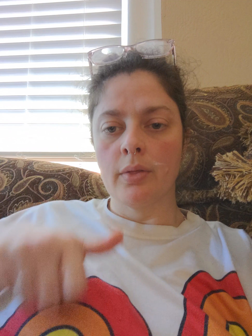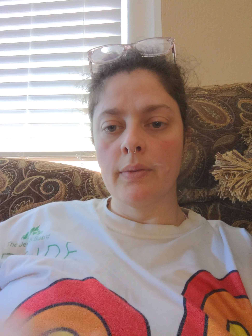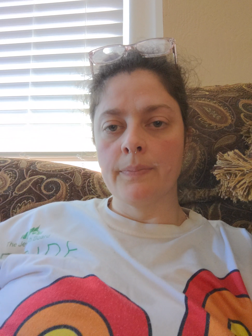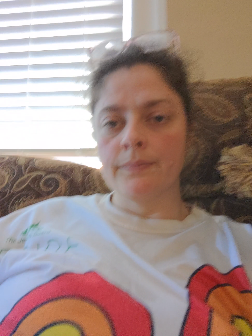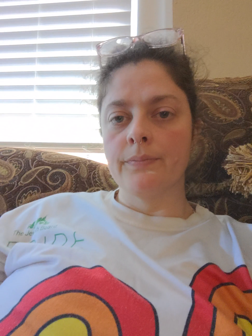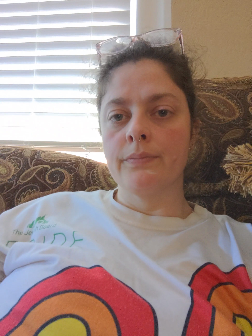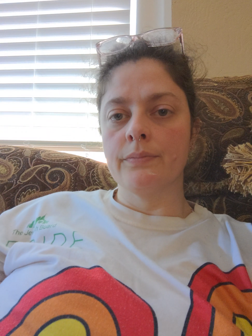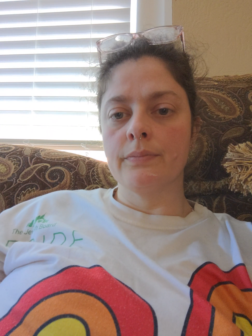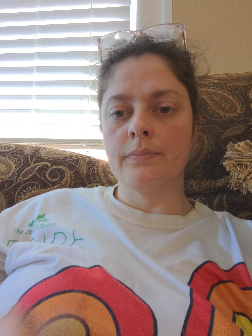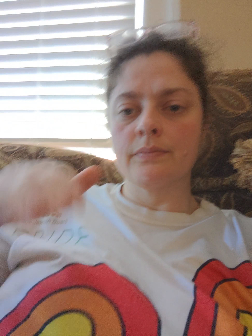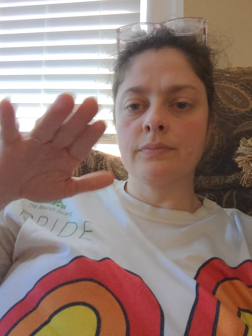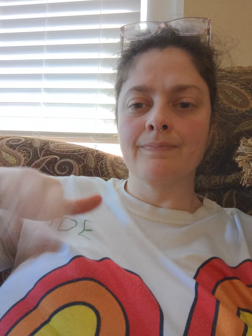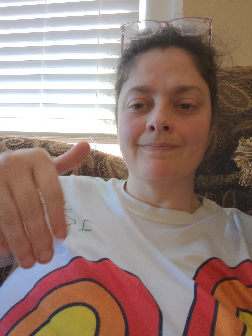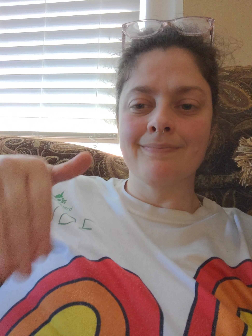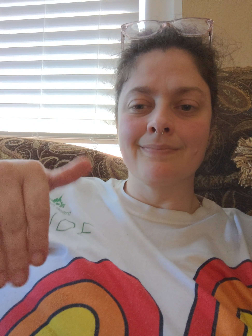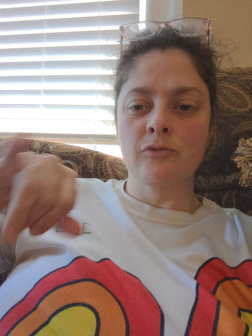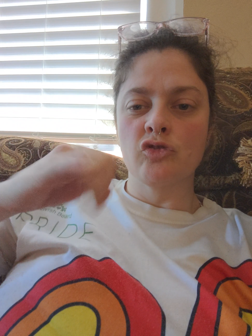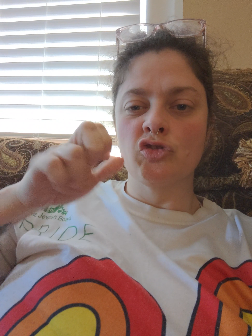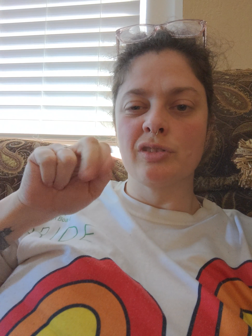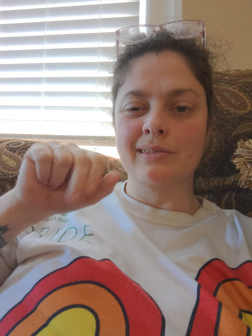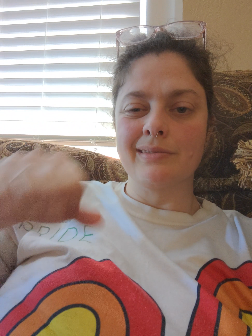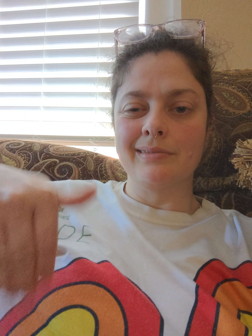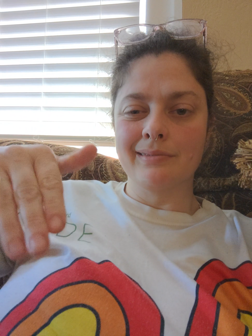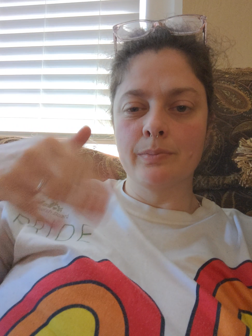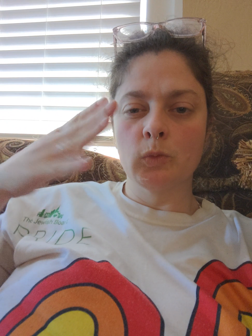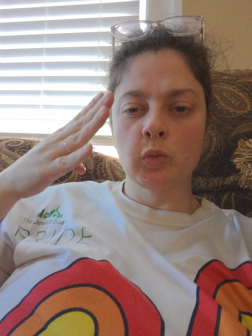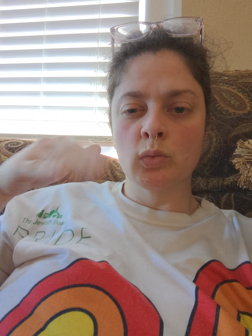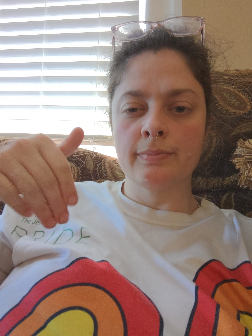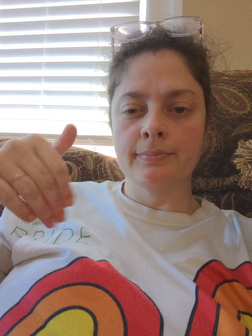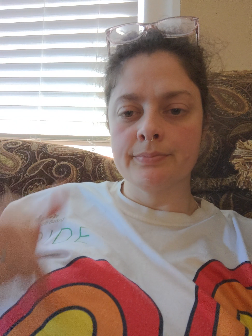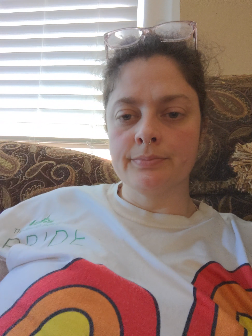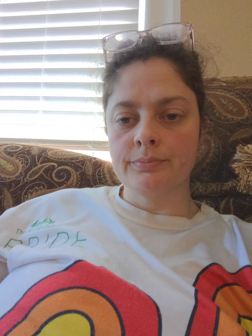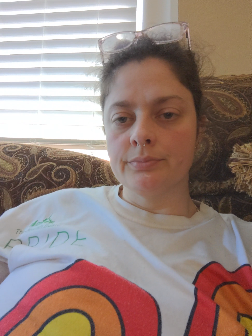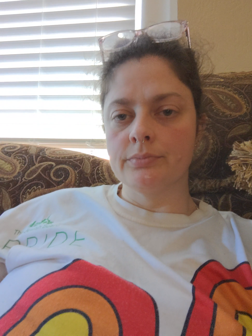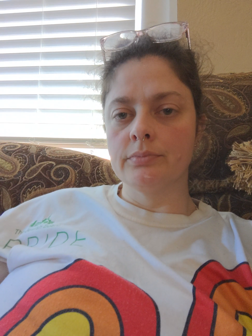jeans